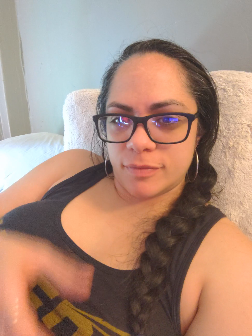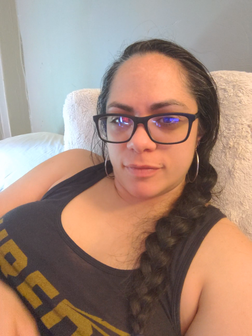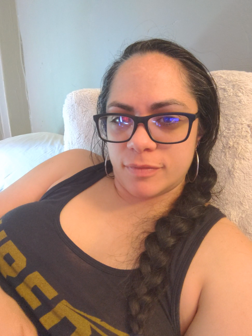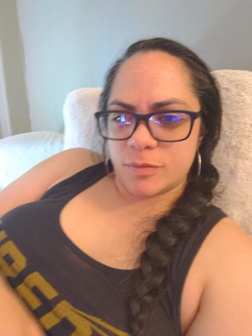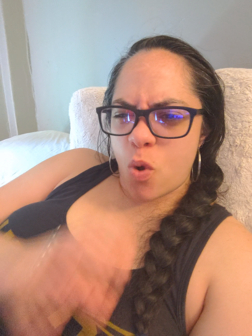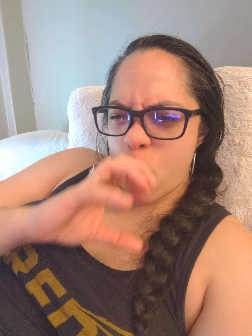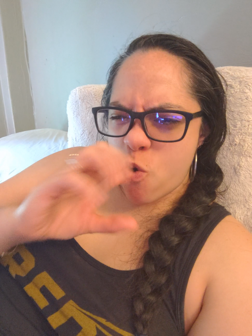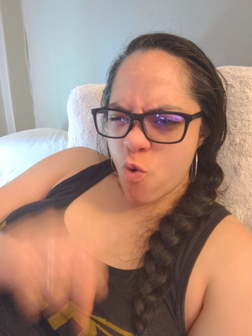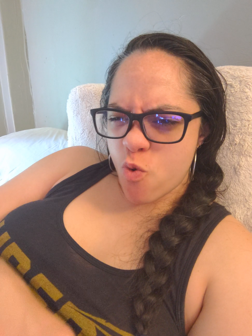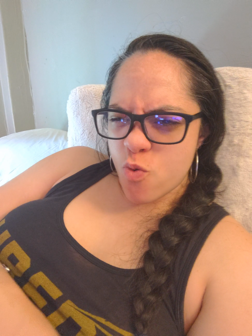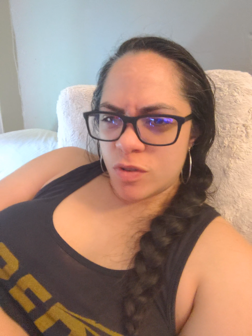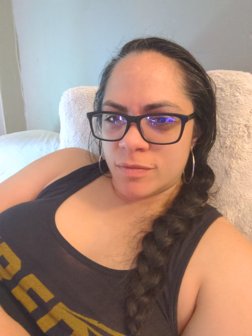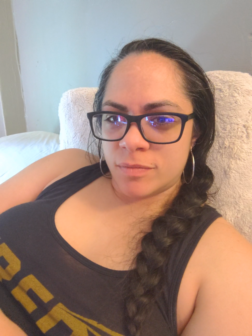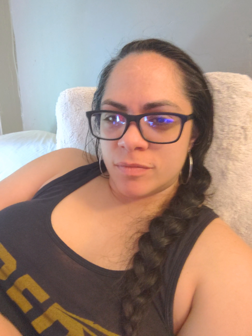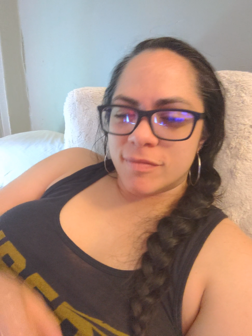old